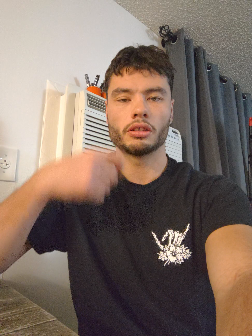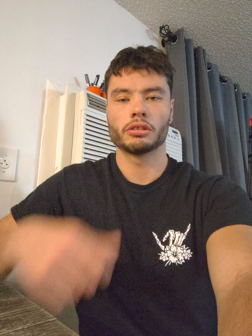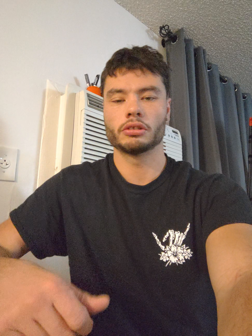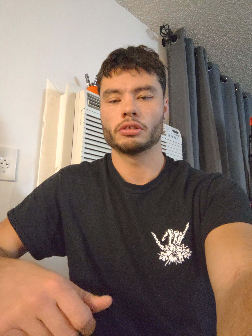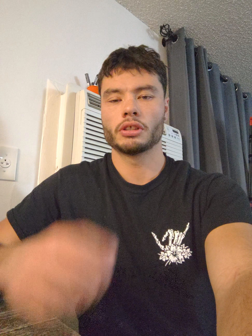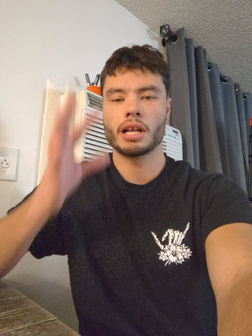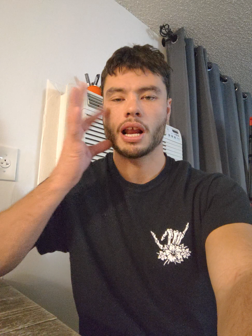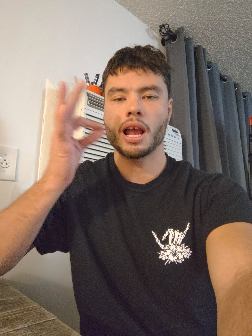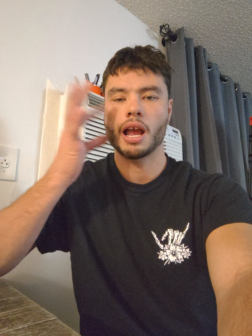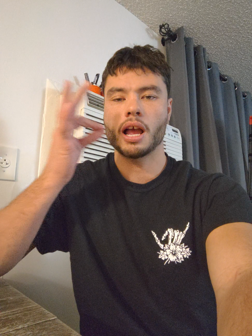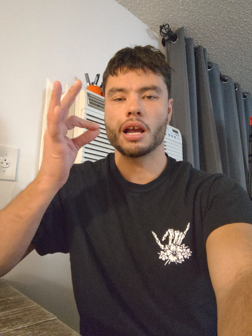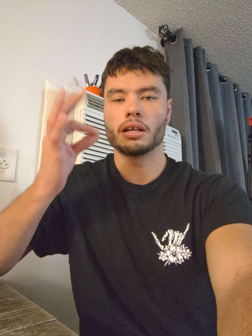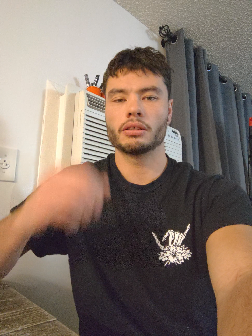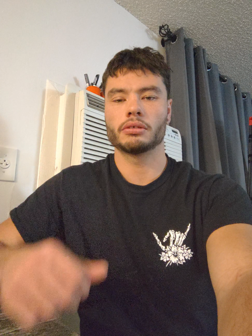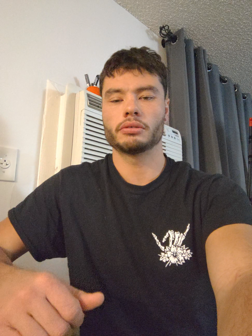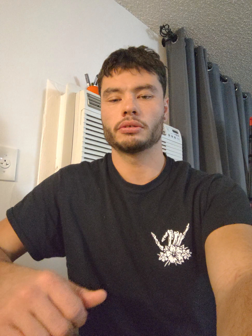cat